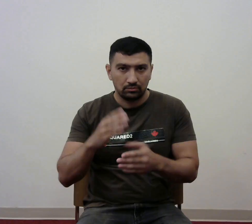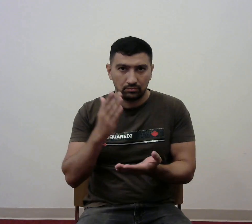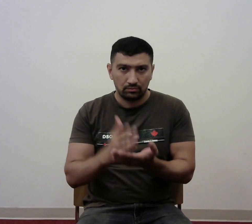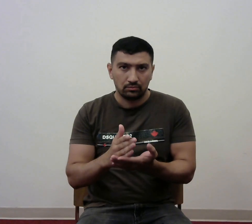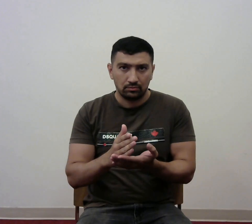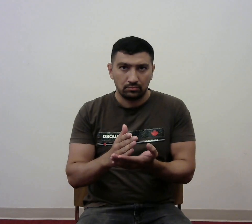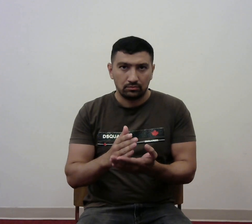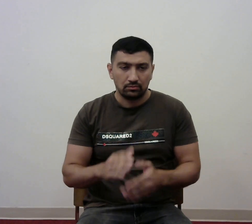var